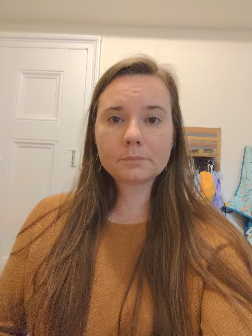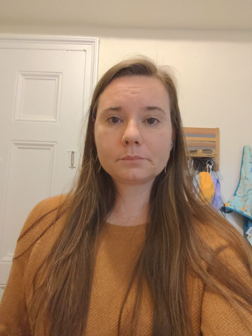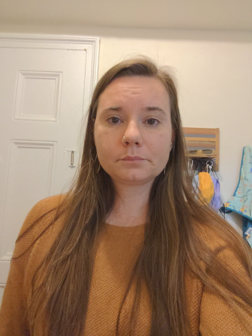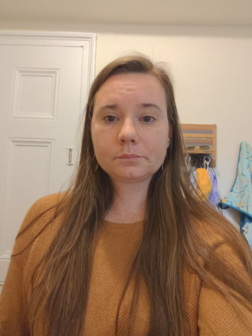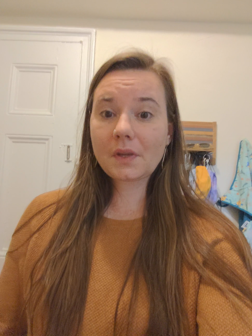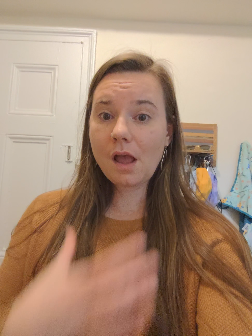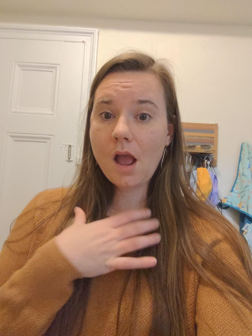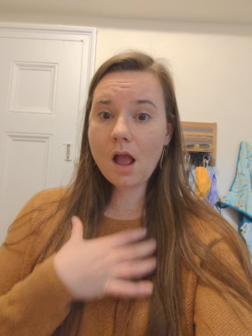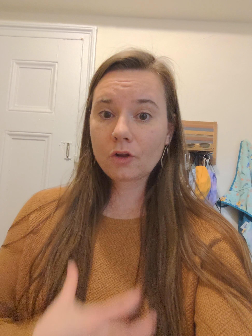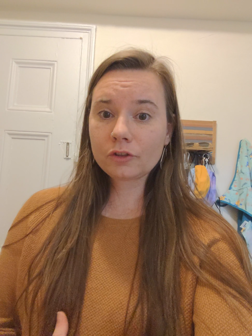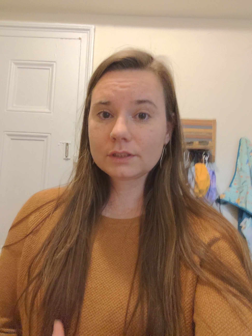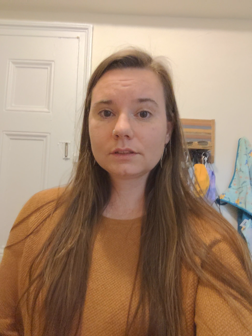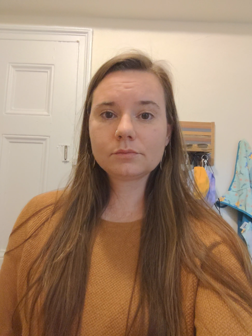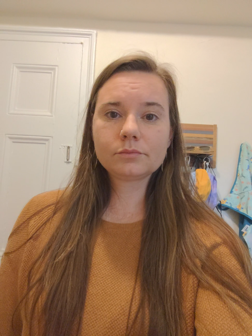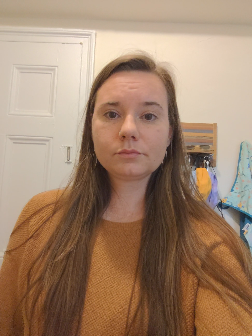hungry